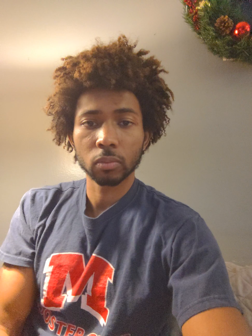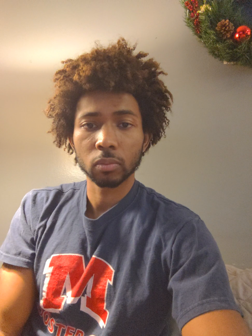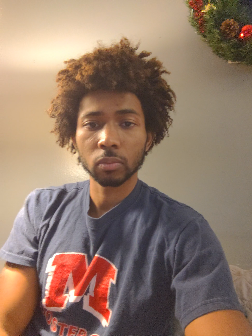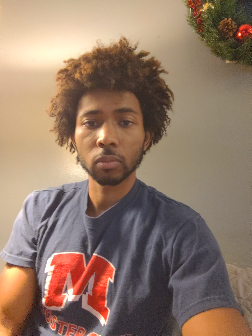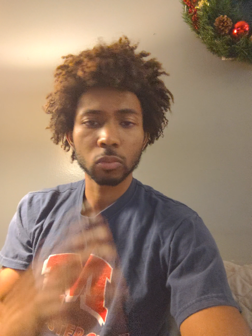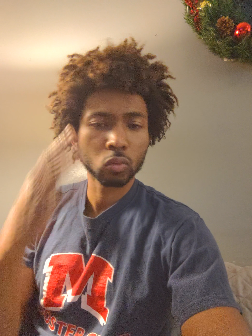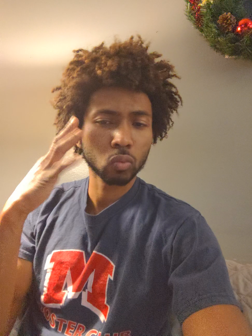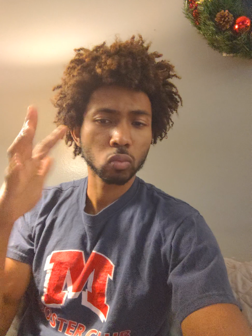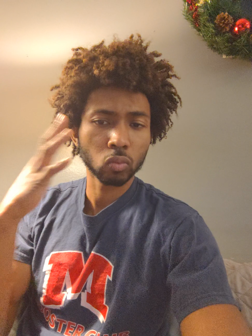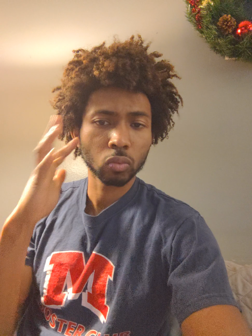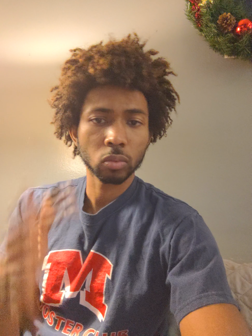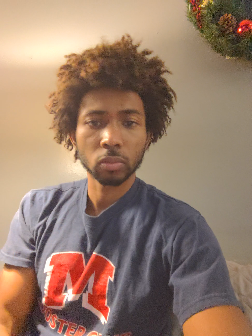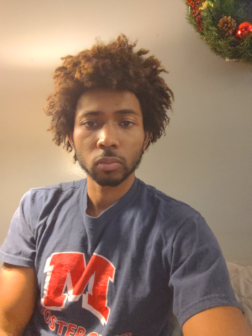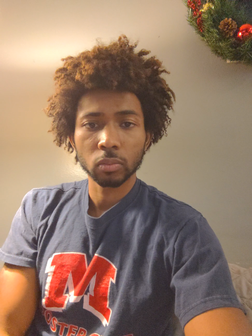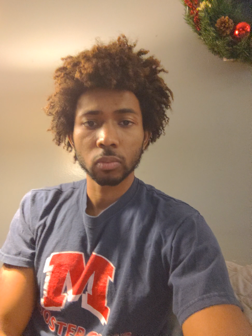loud